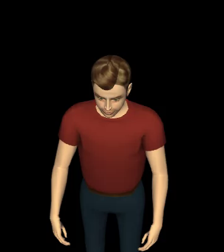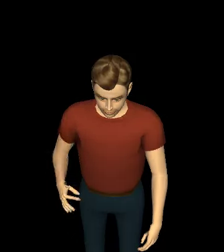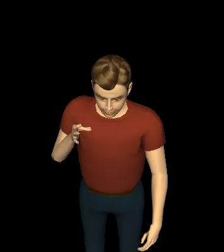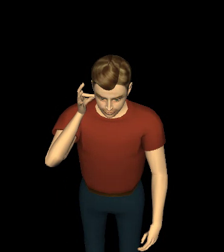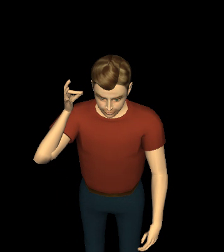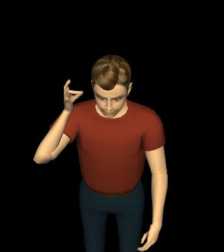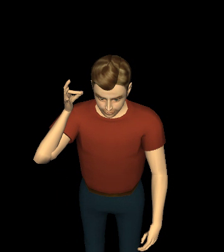صوت